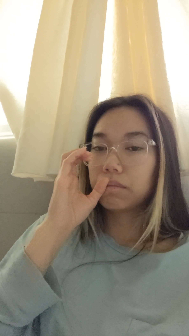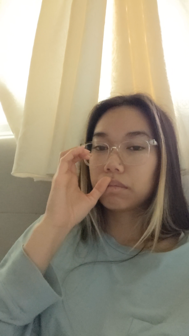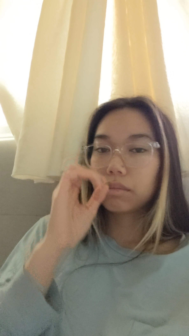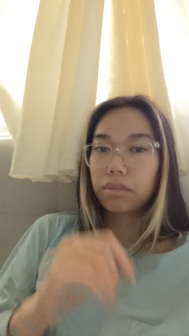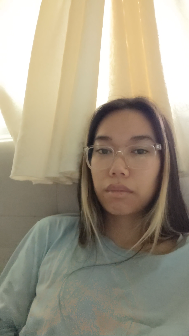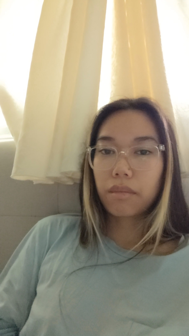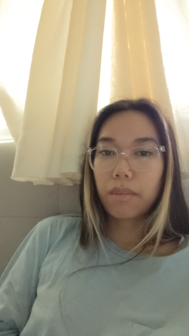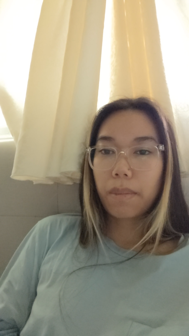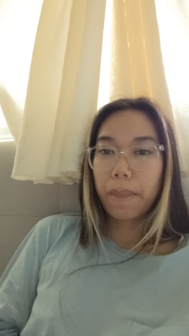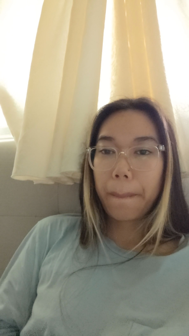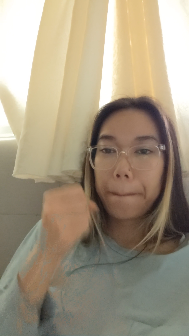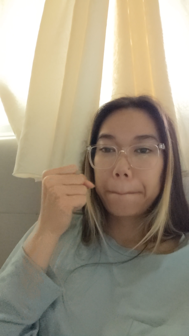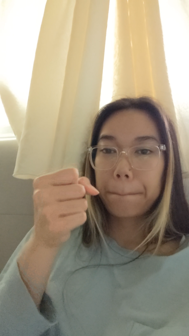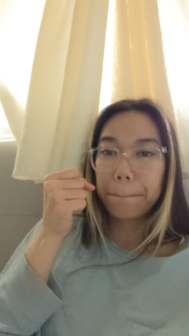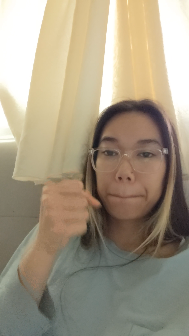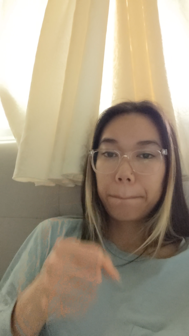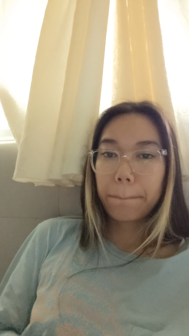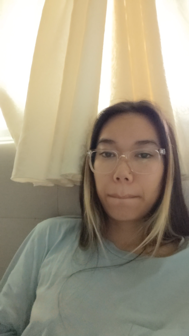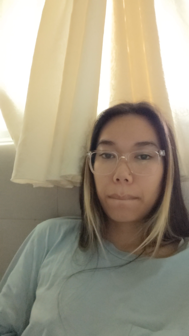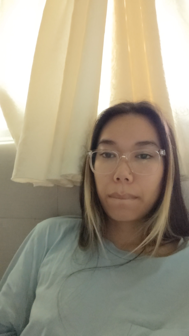hit